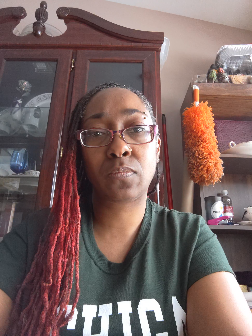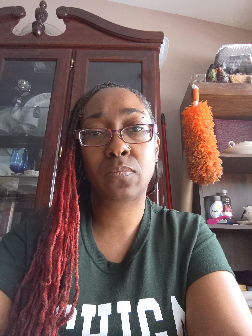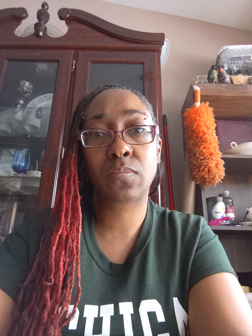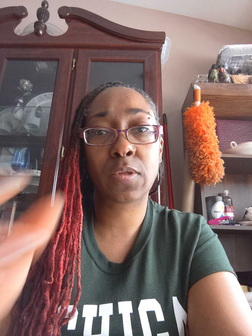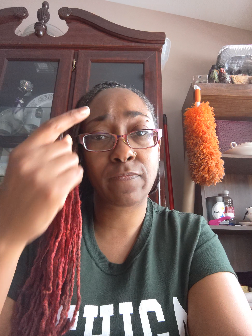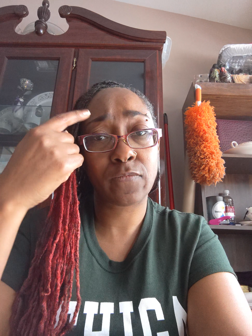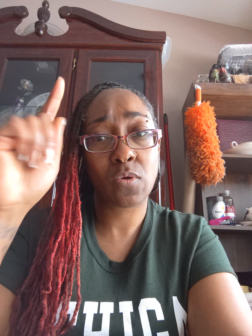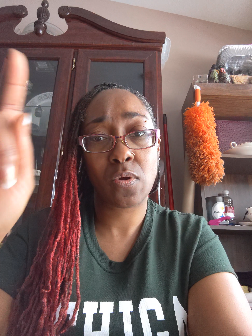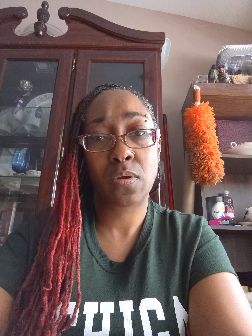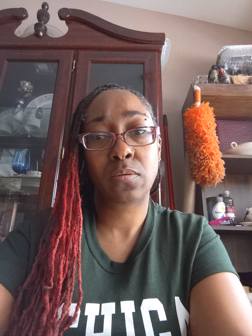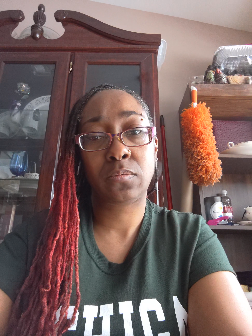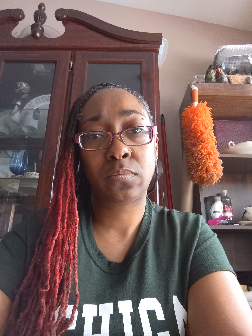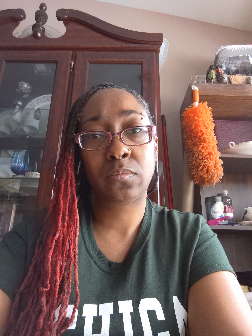for